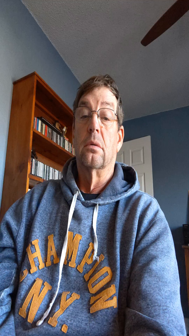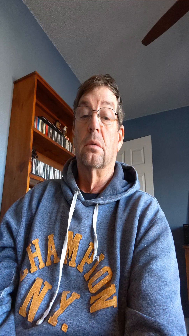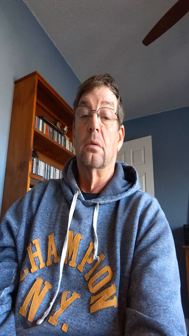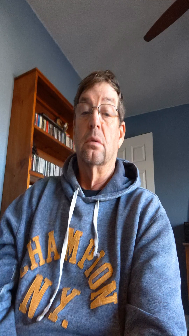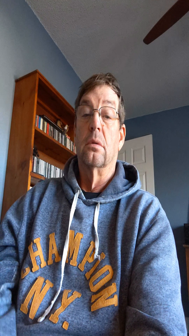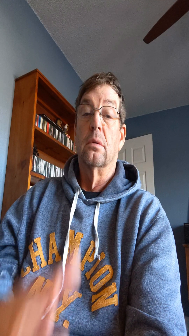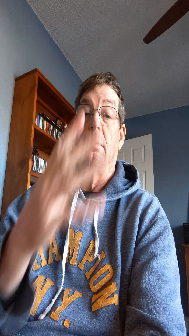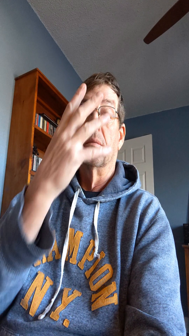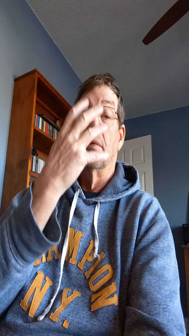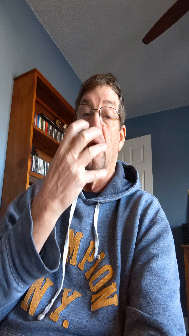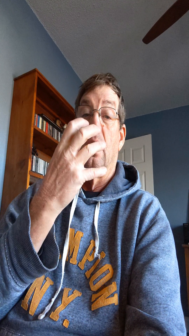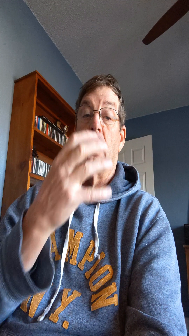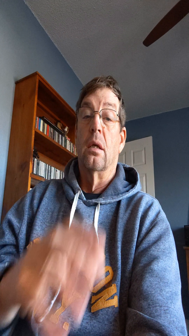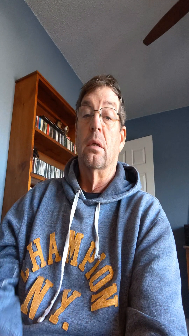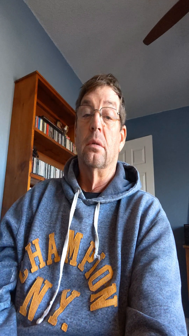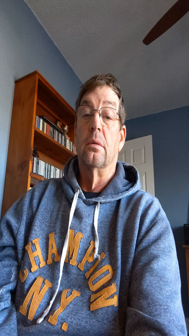mad